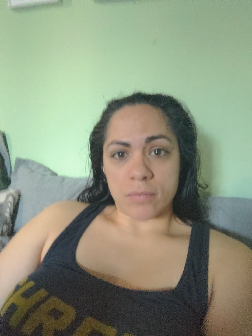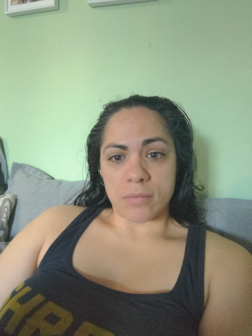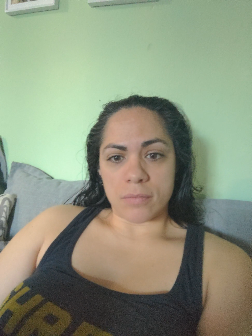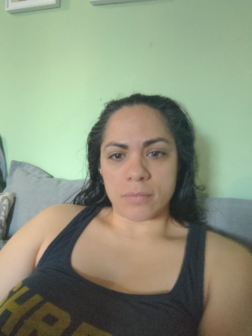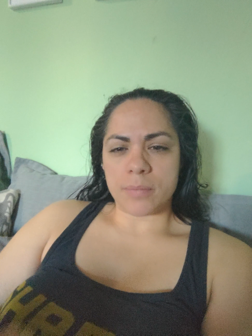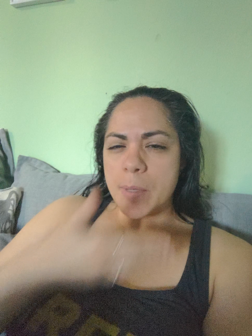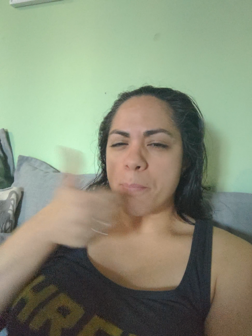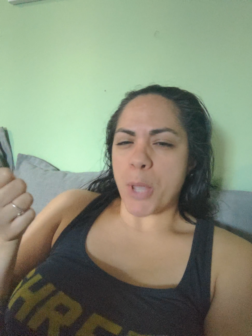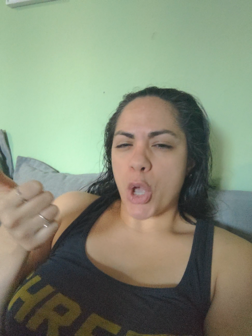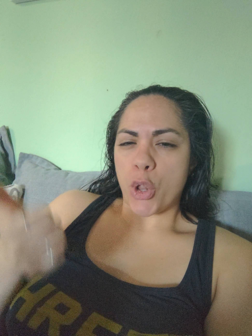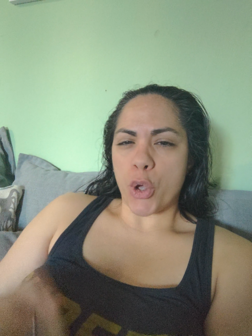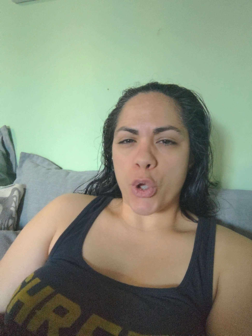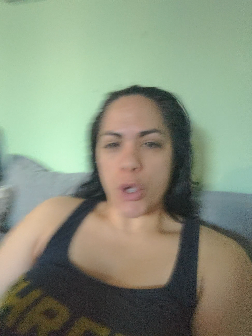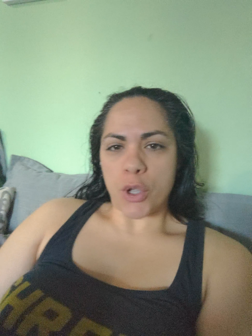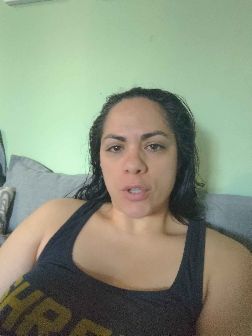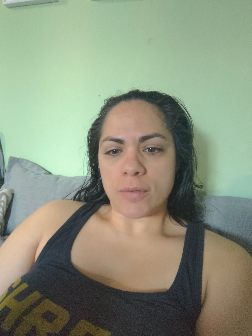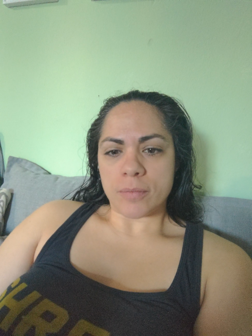better